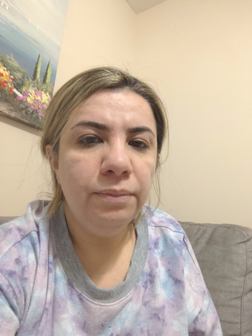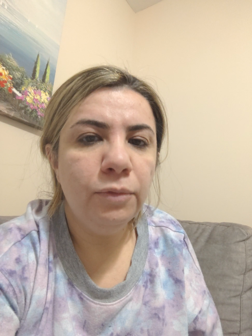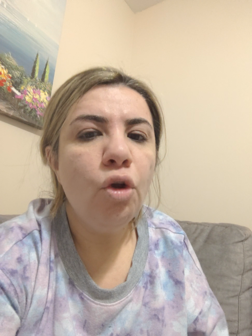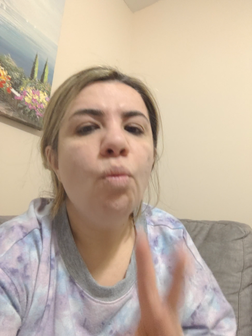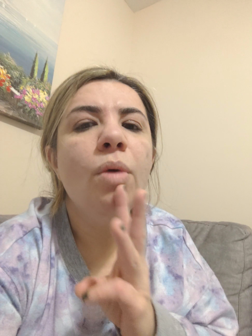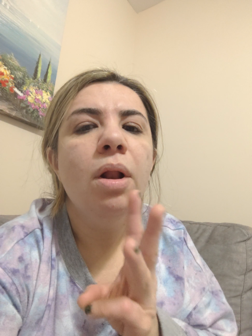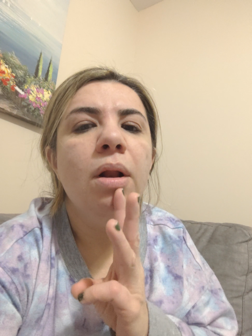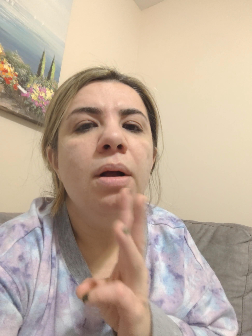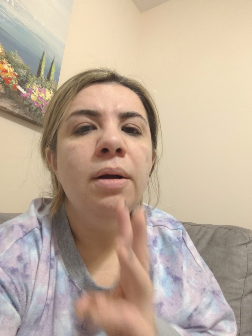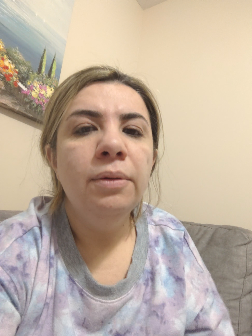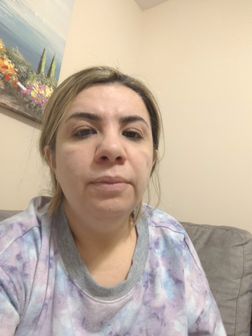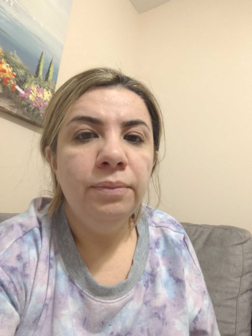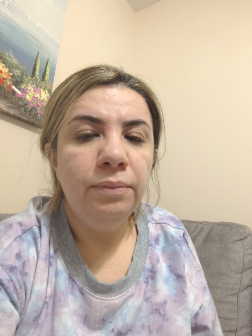water